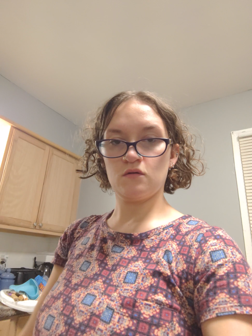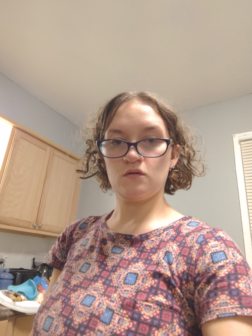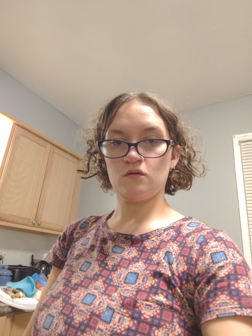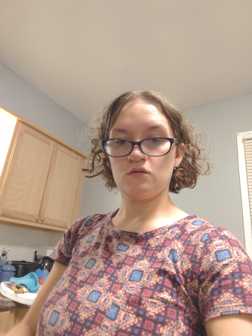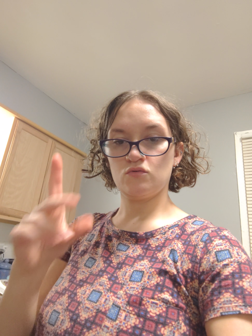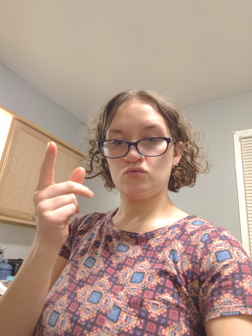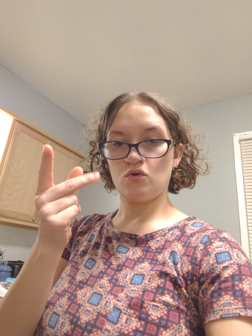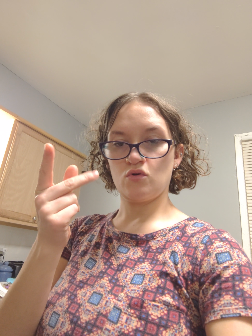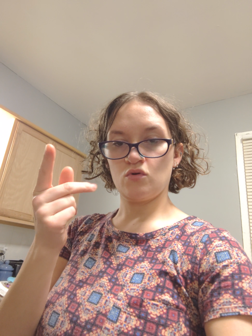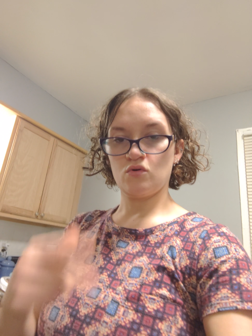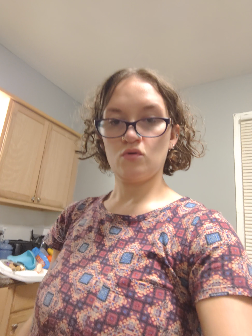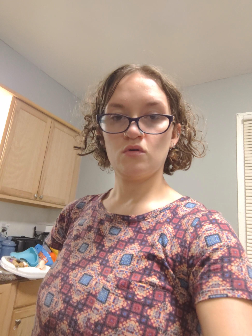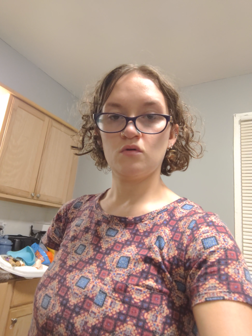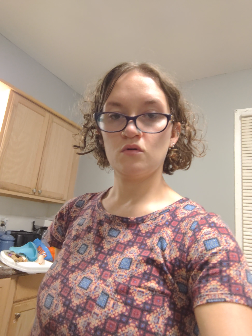dog